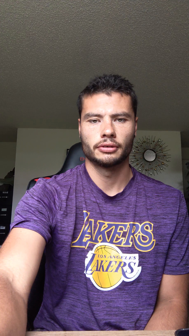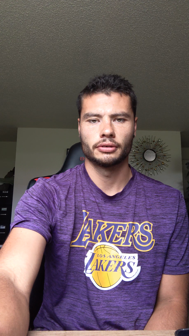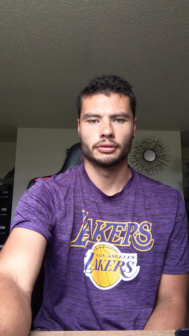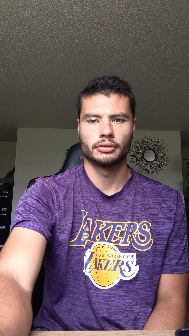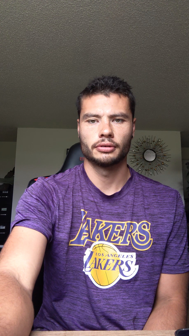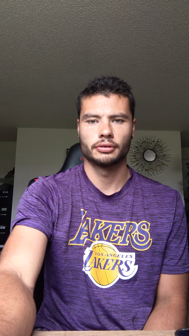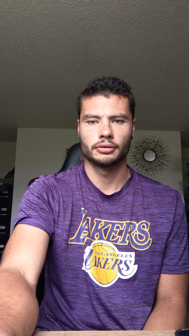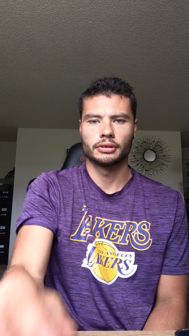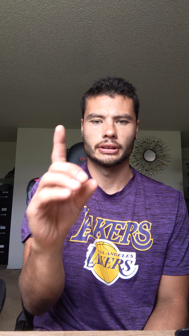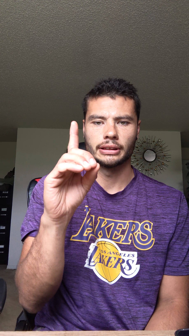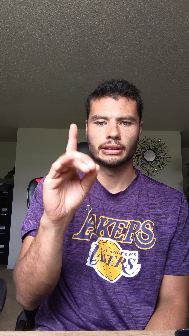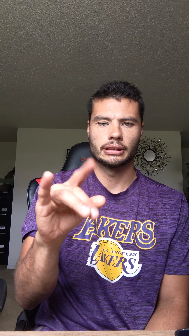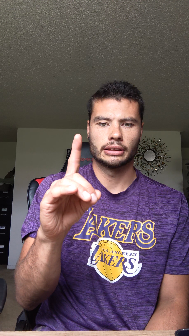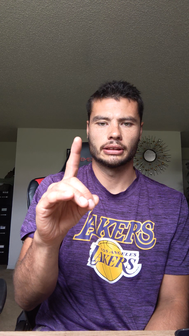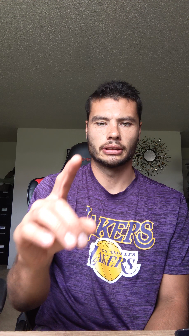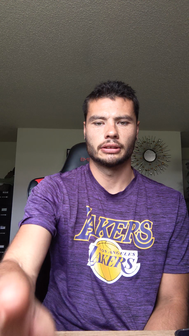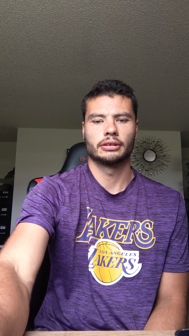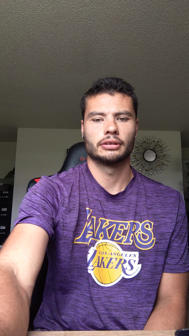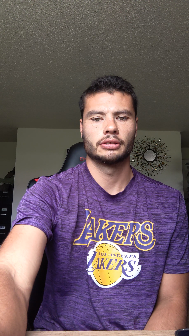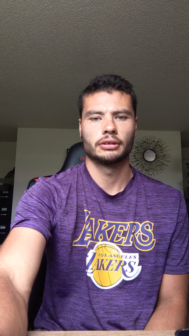did